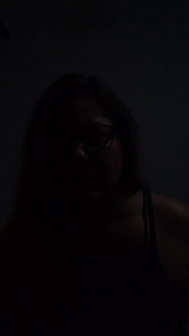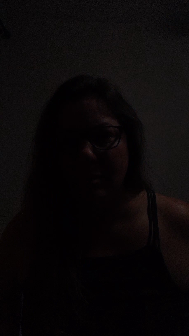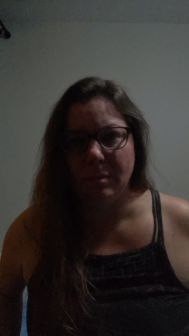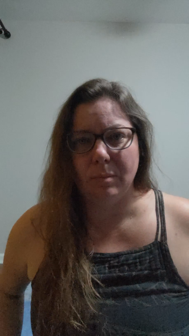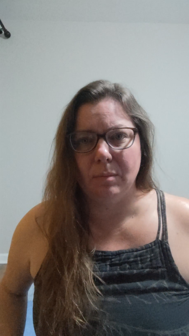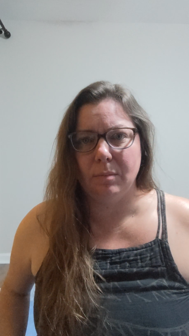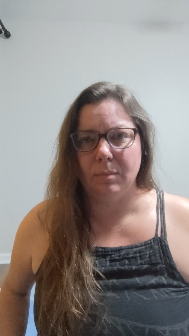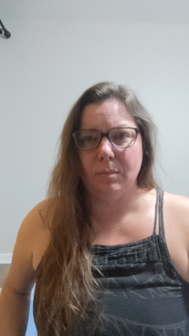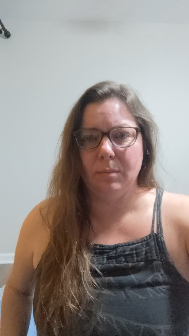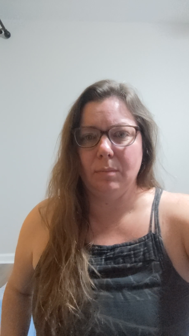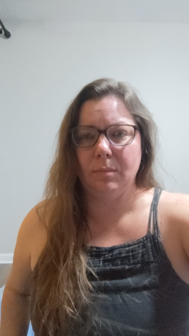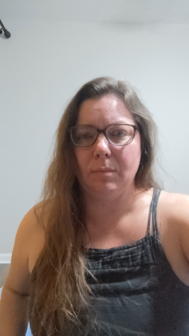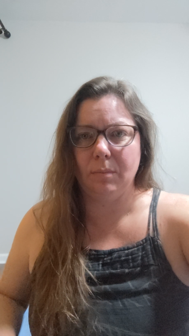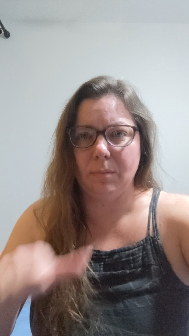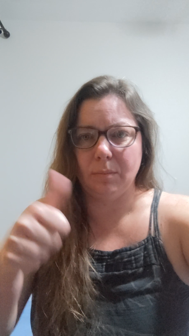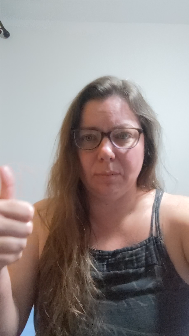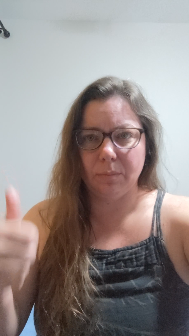other